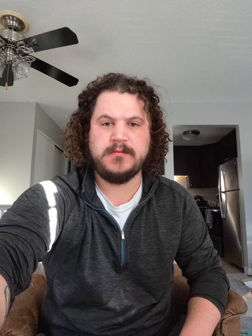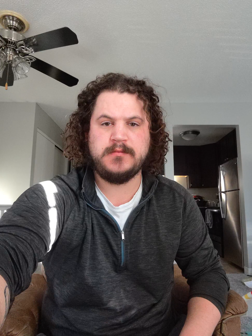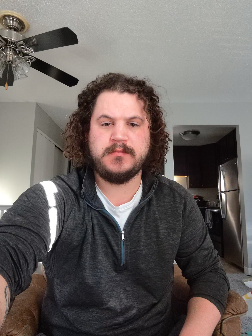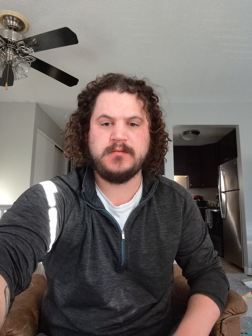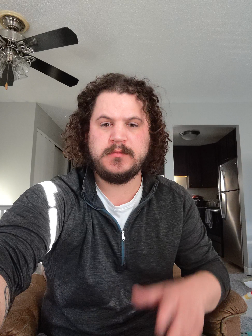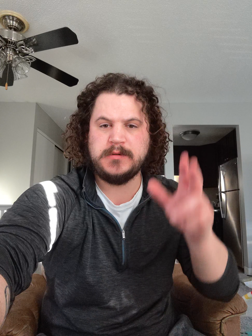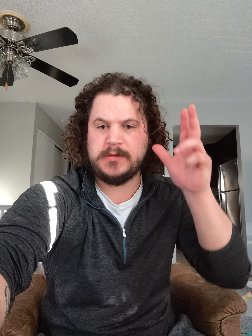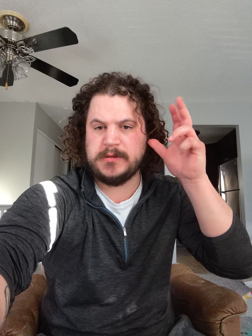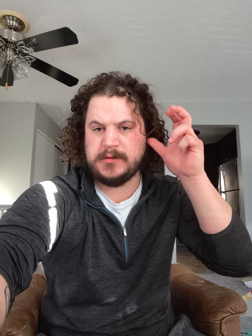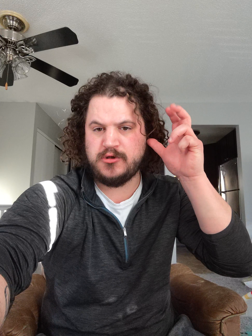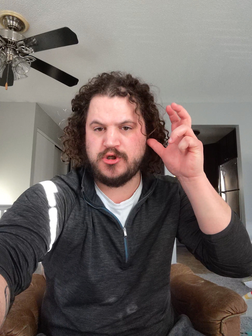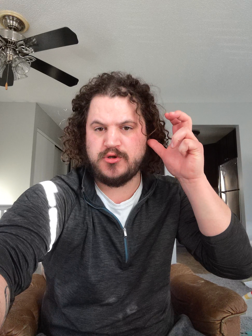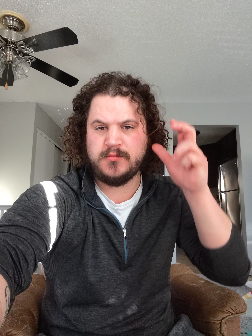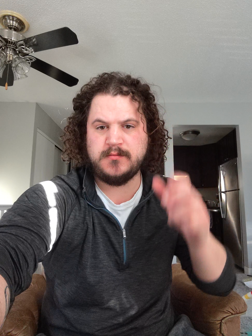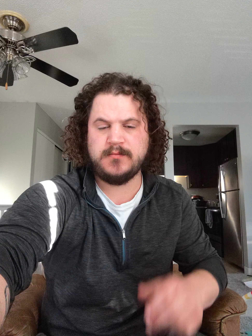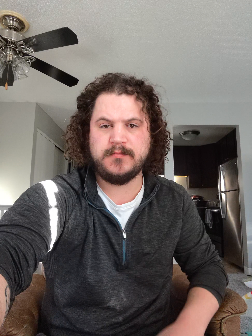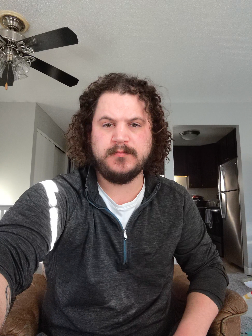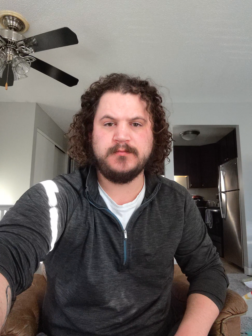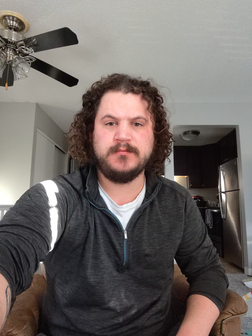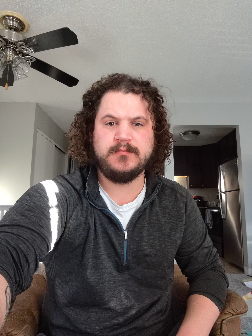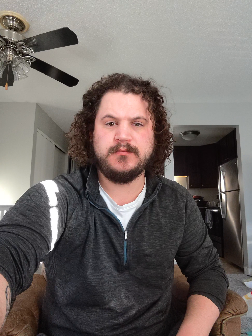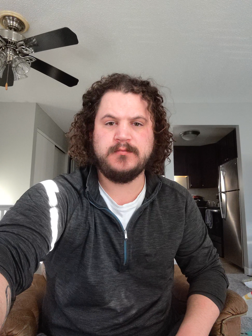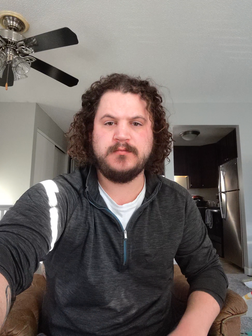hear